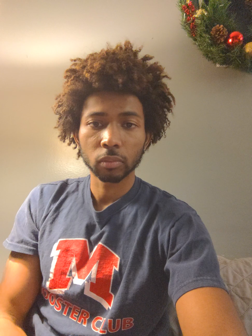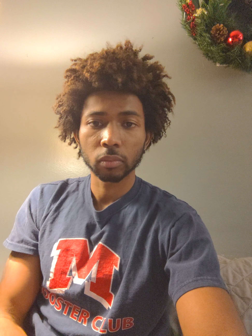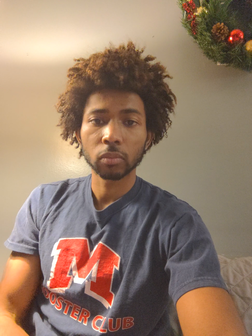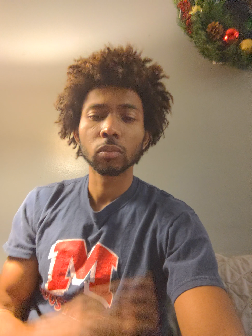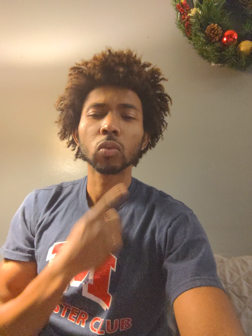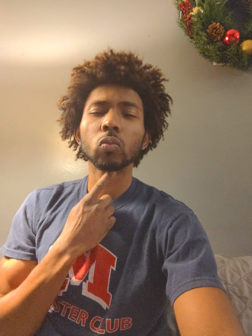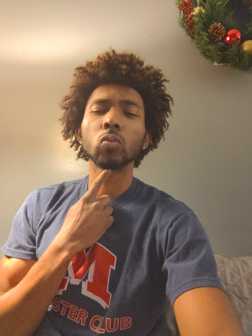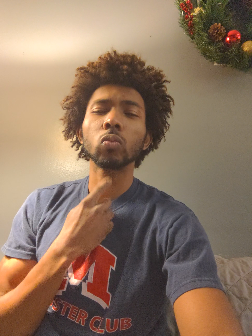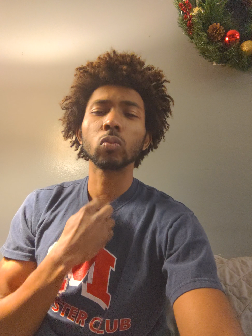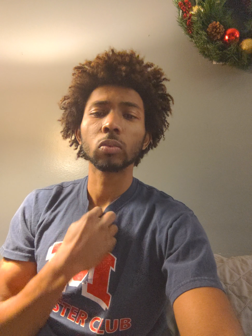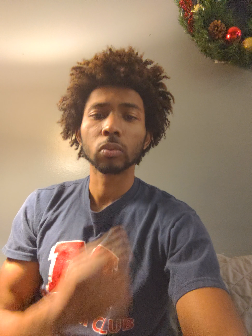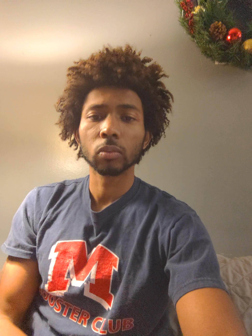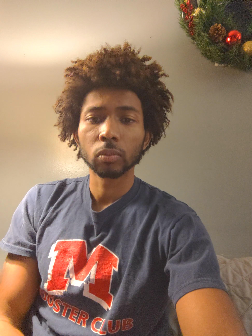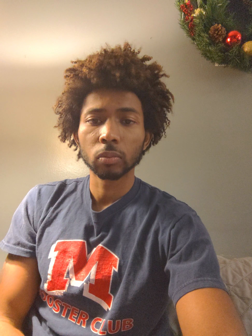thirsty